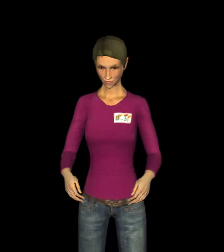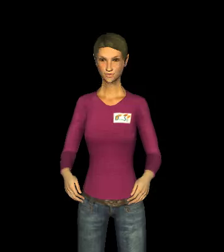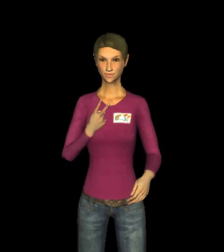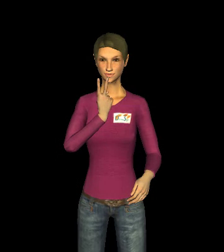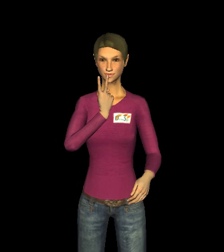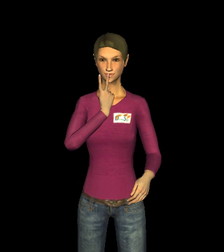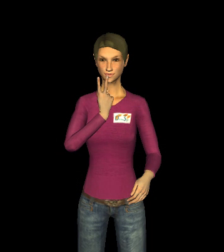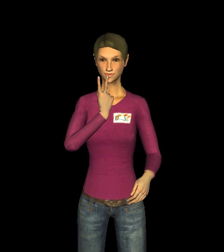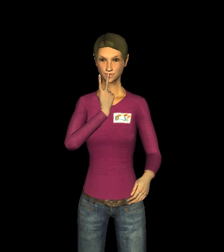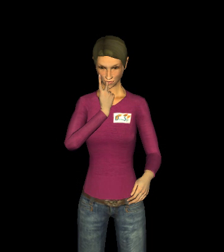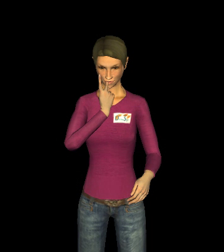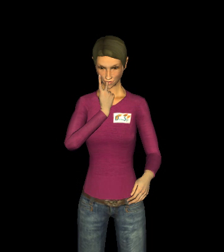يدخن